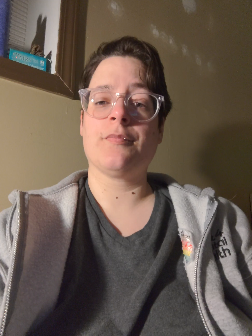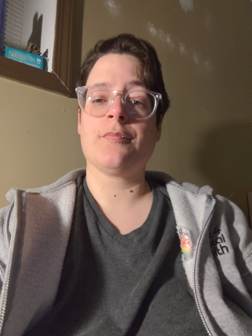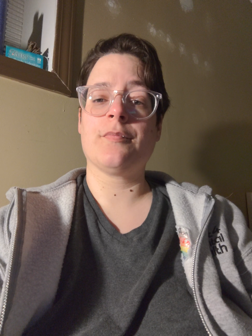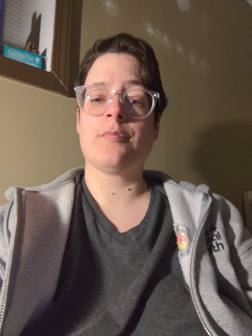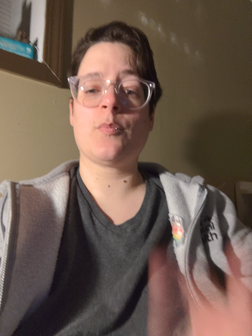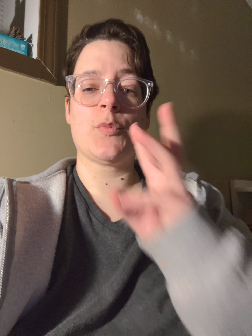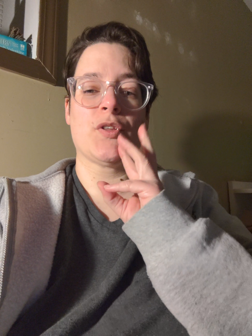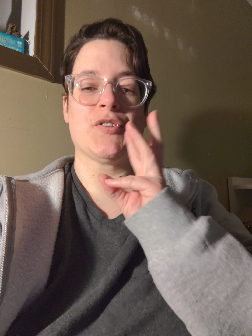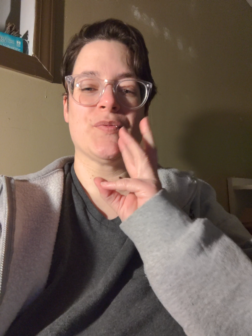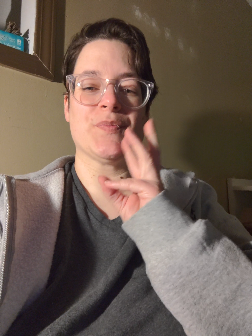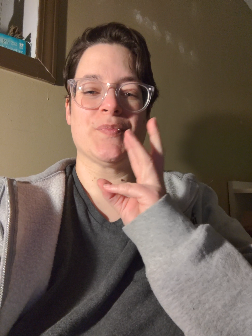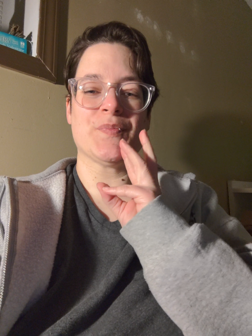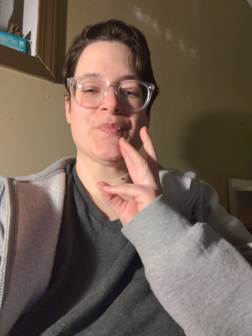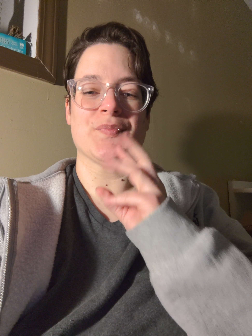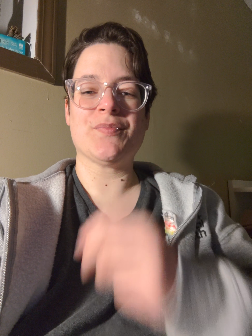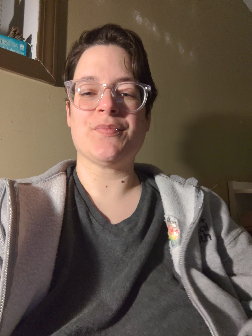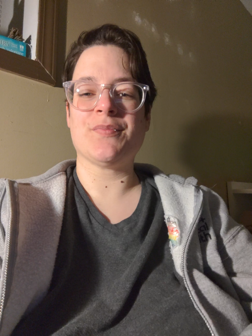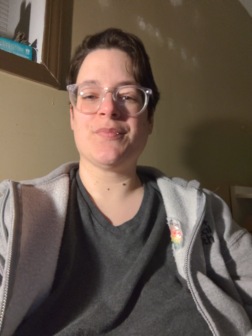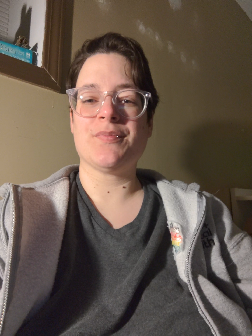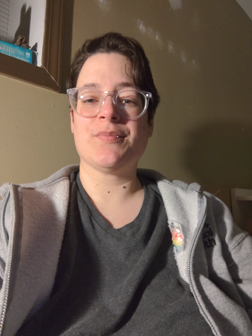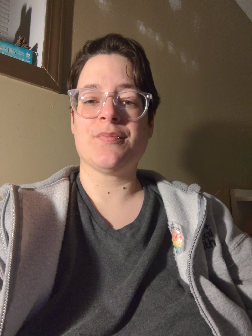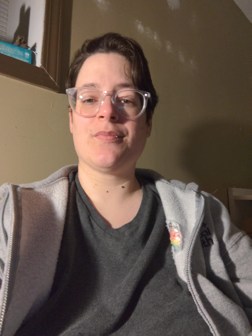water